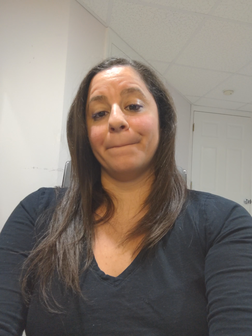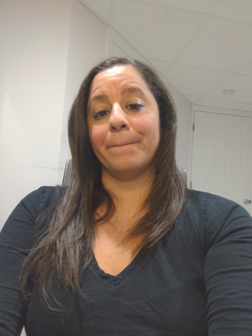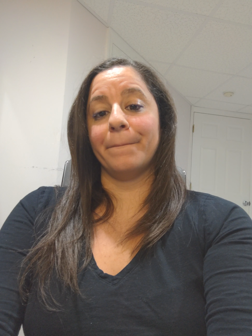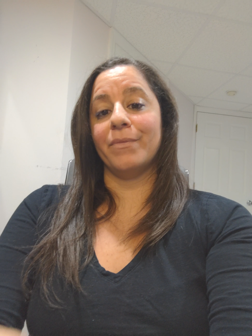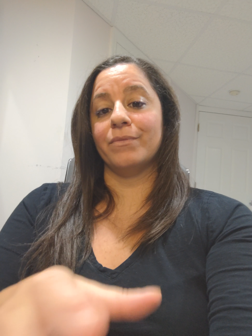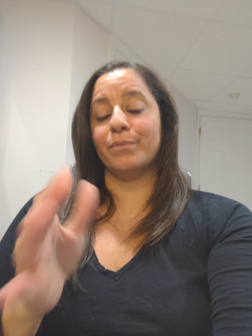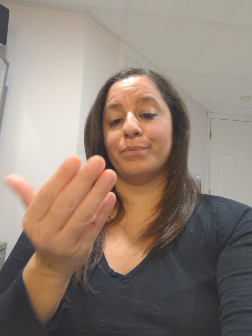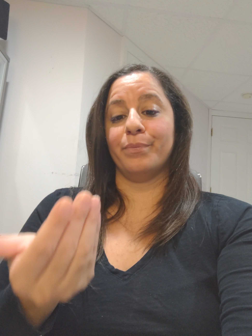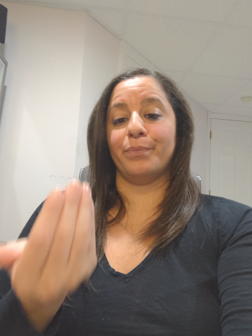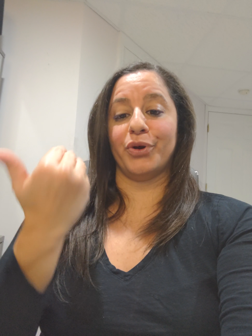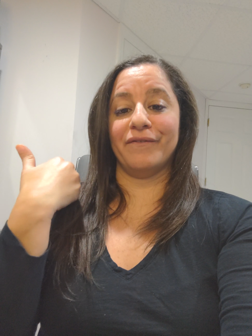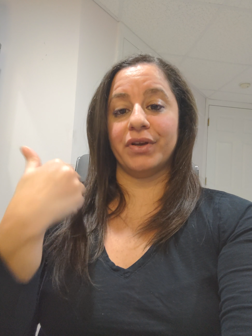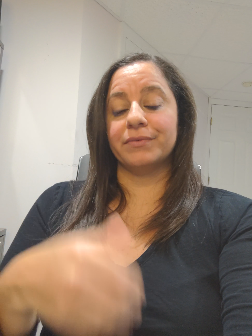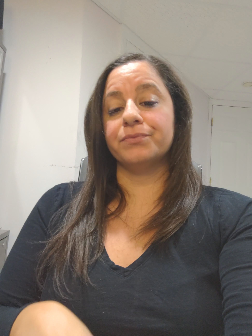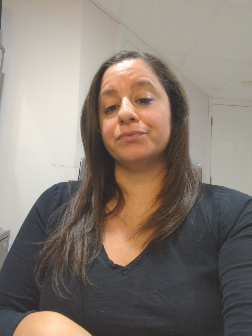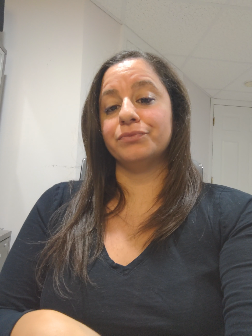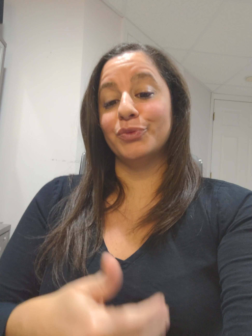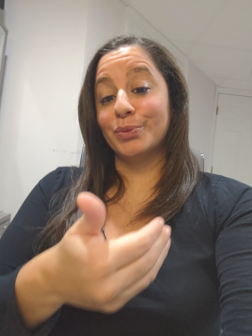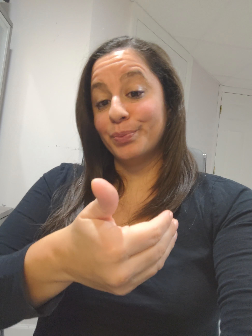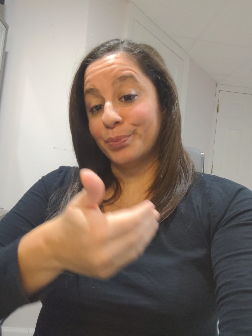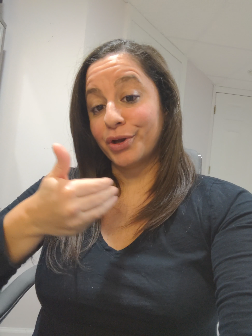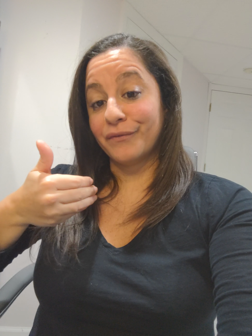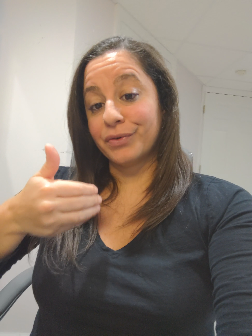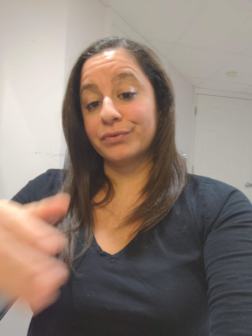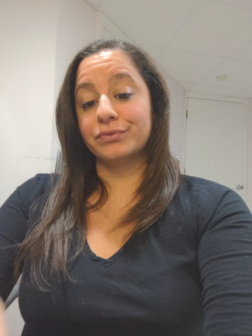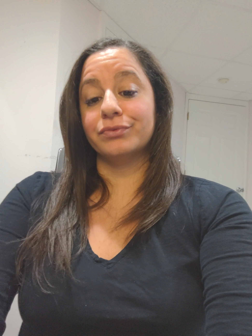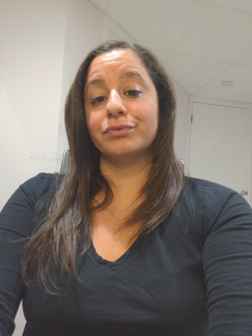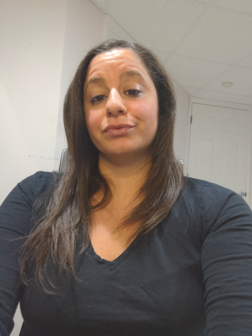before